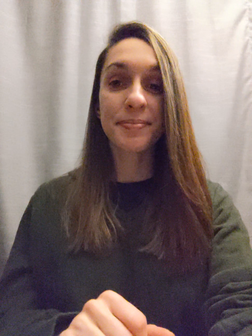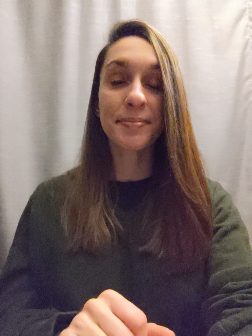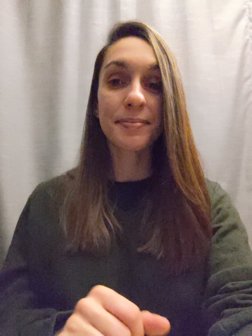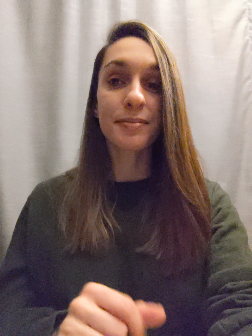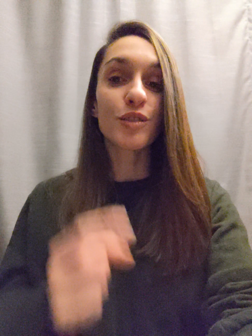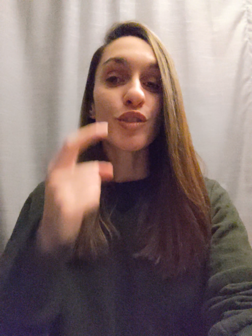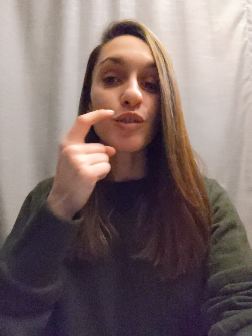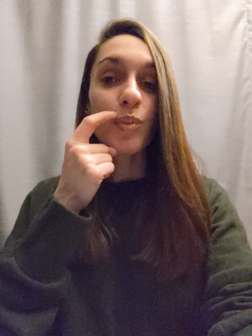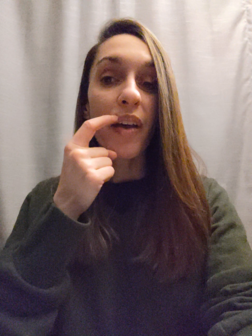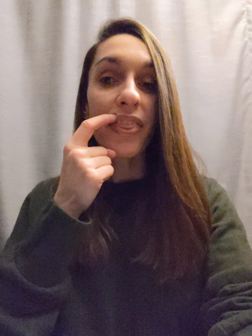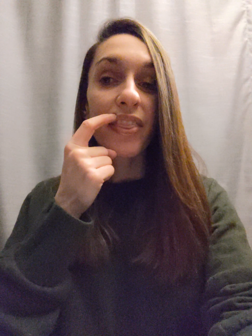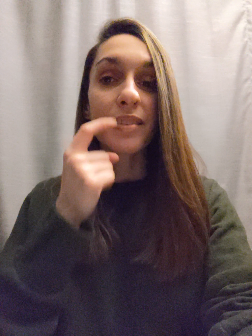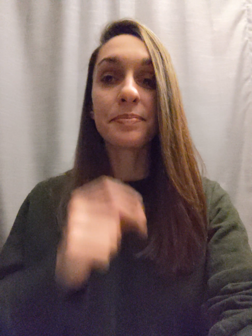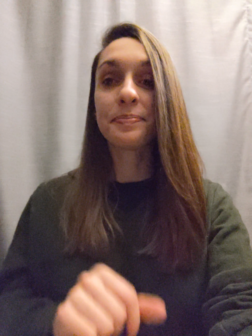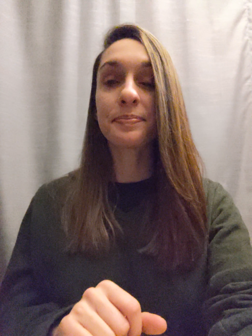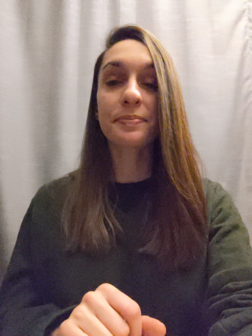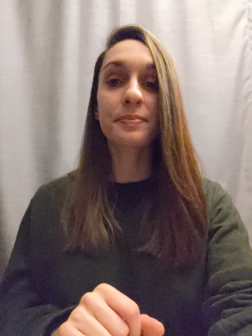tooth